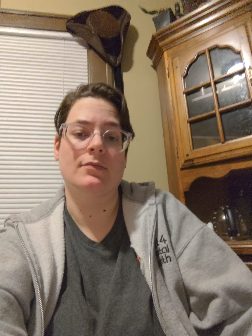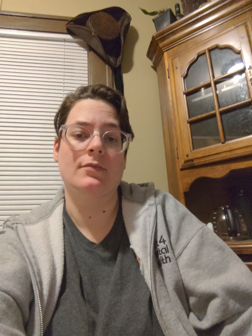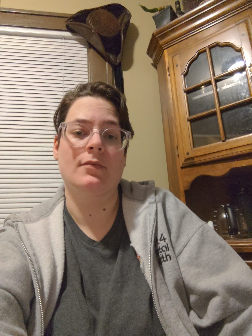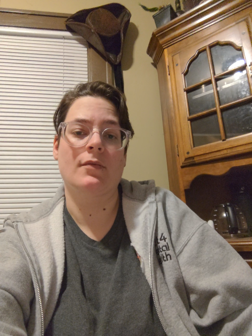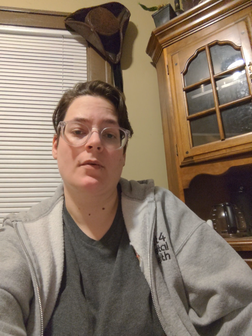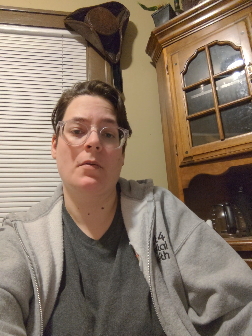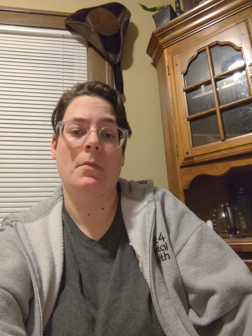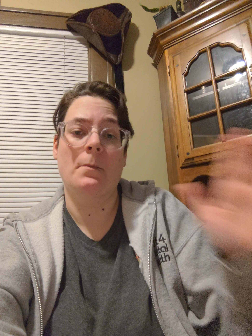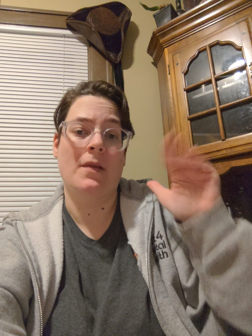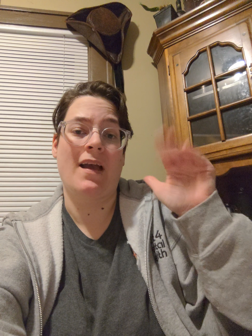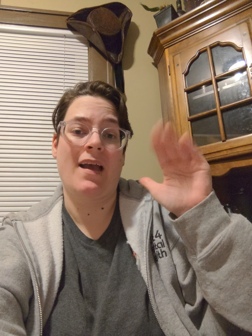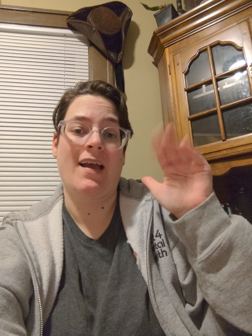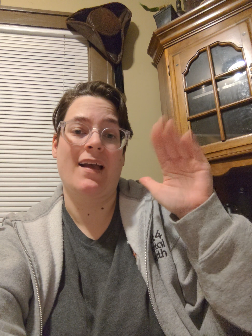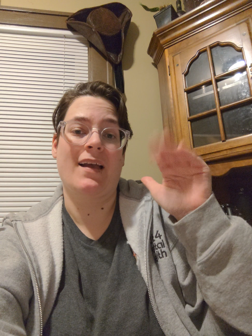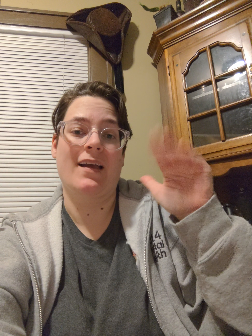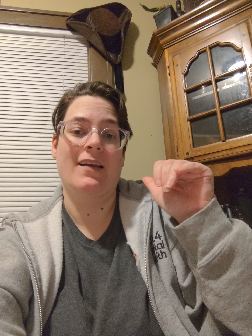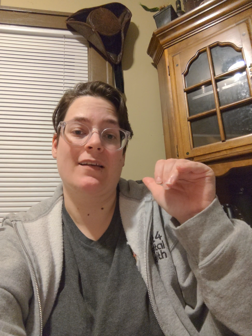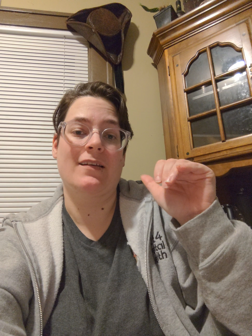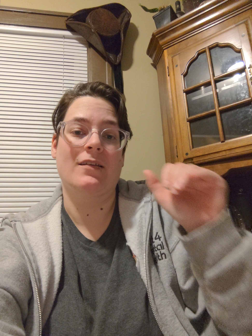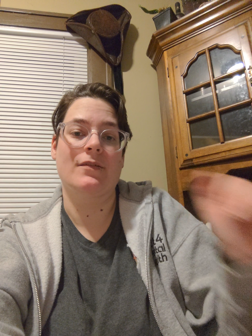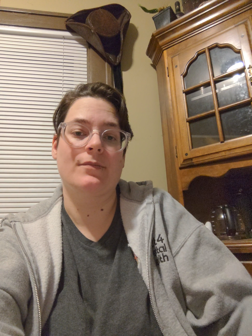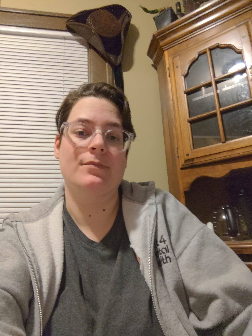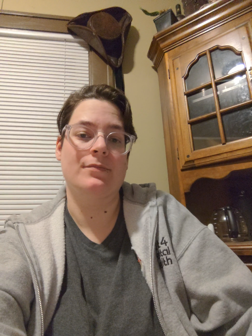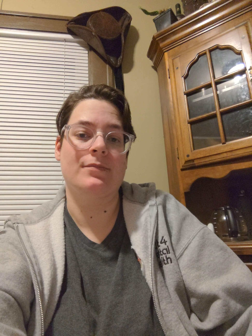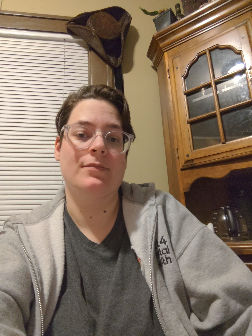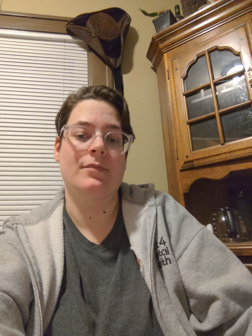bye